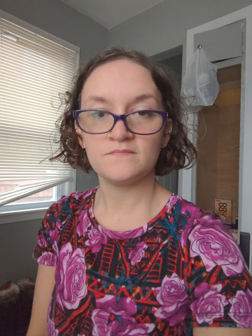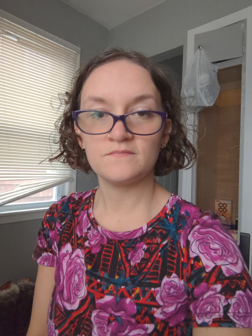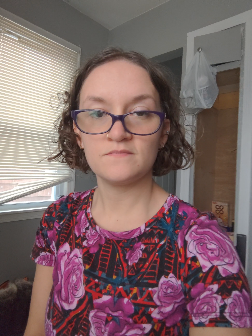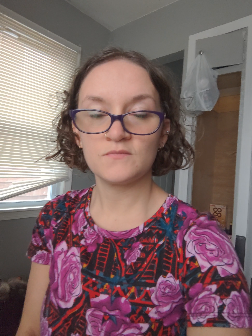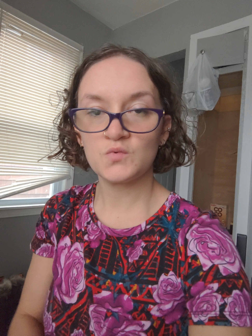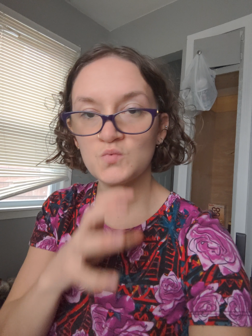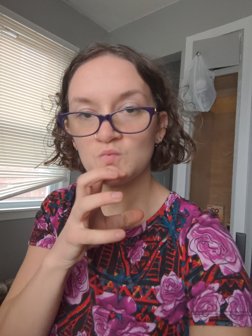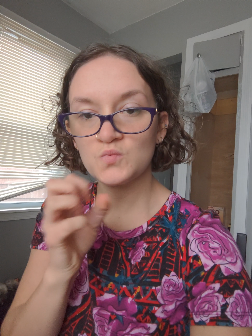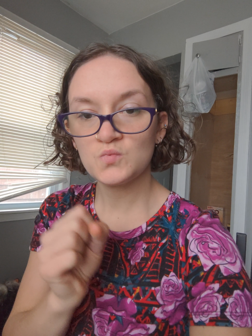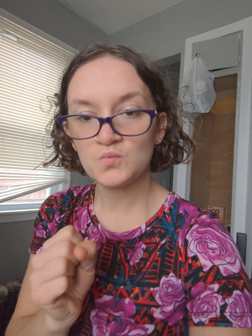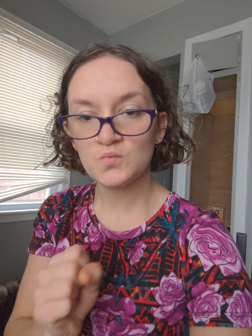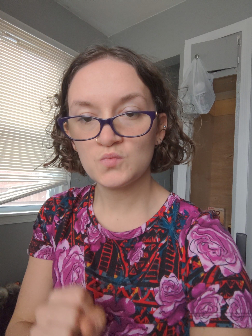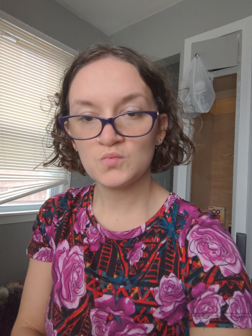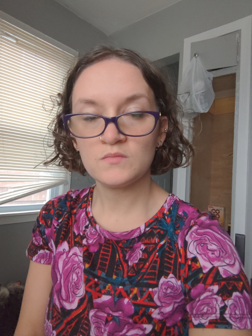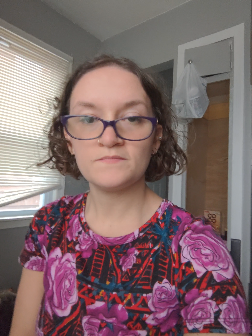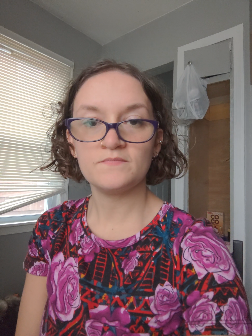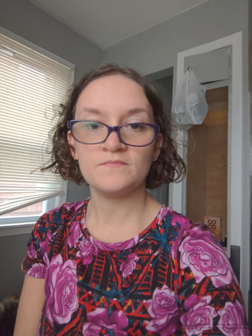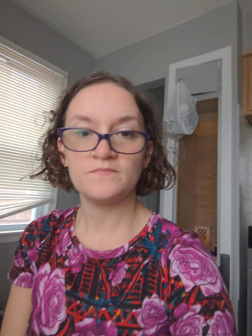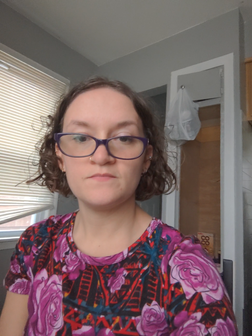old